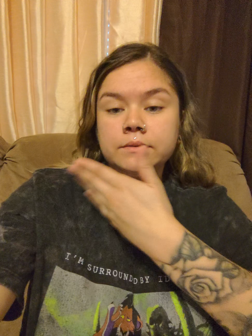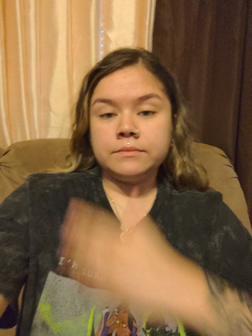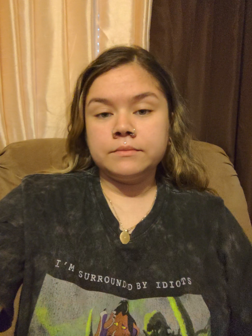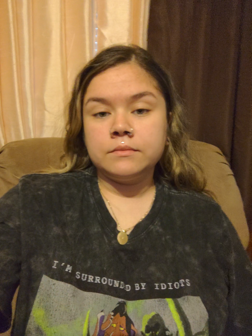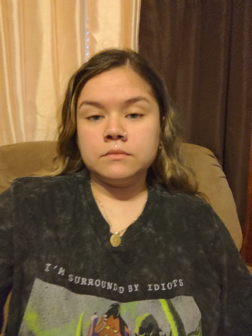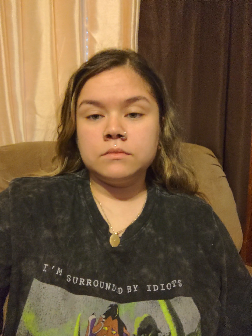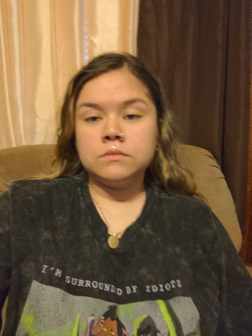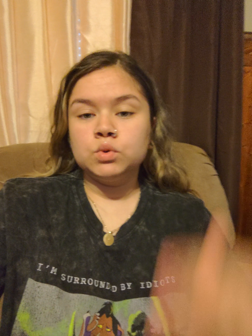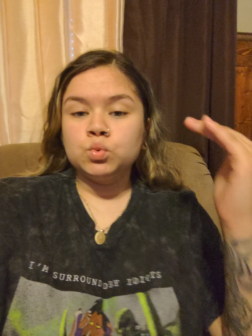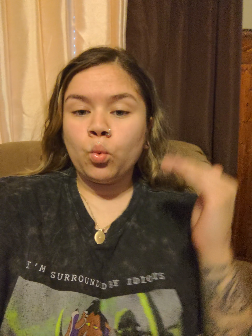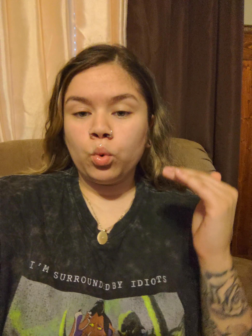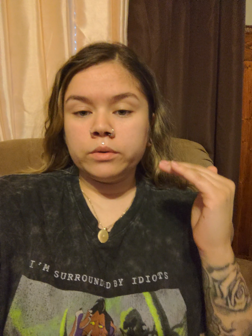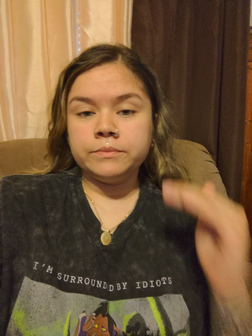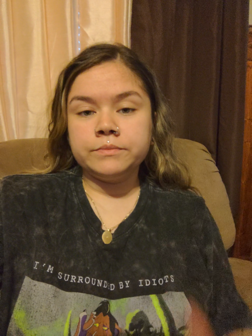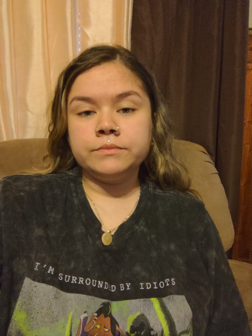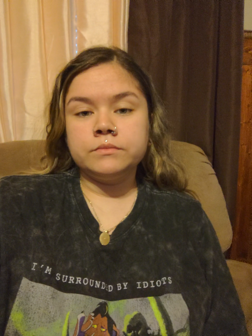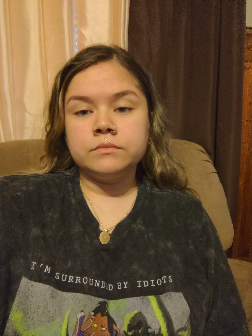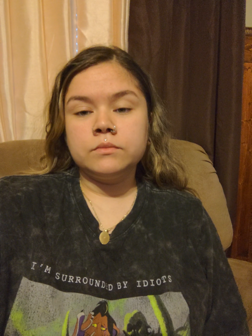short